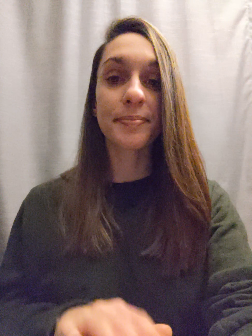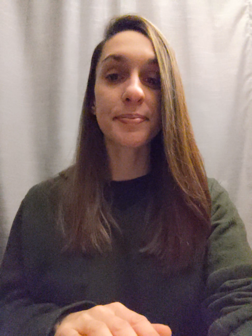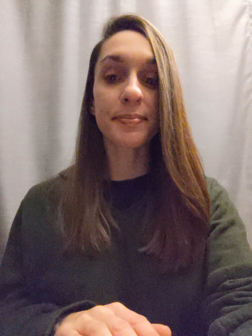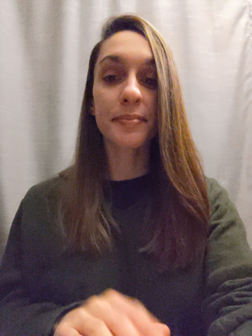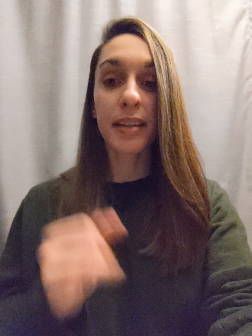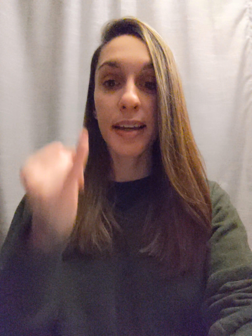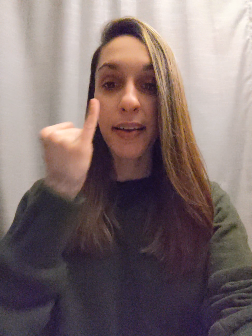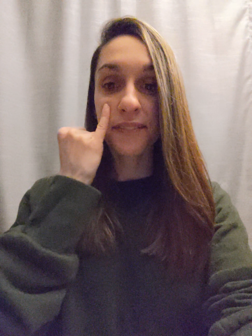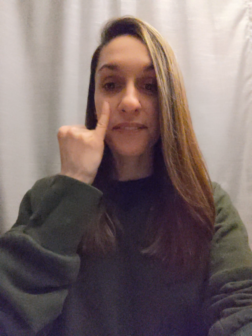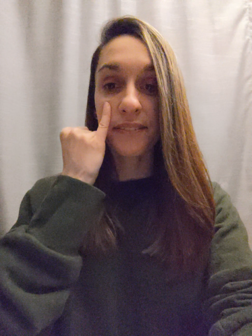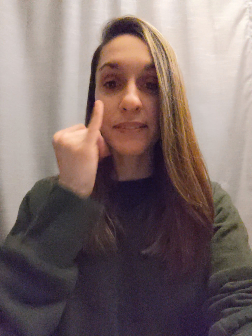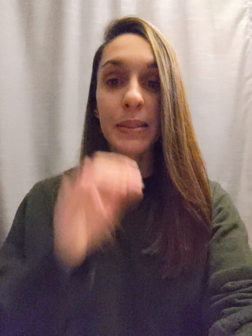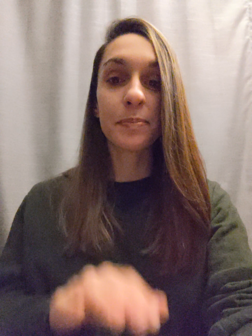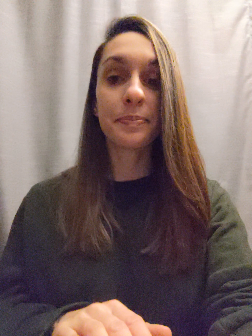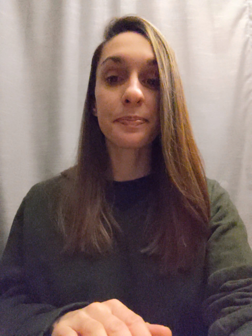if